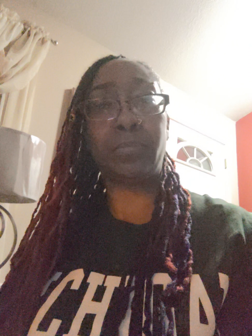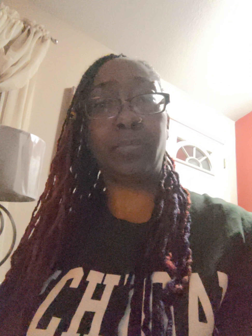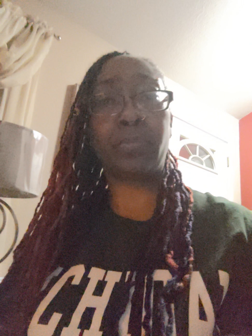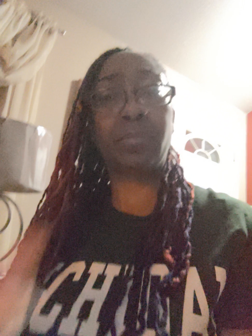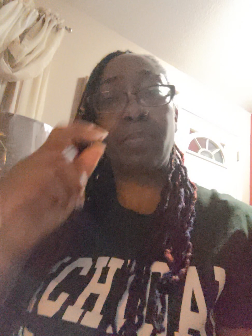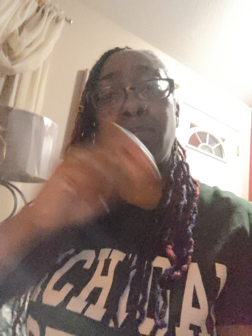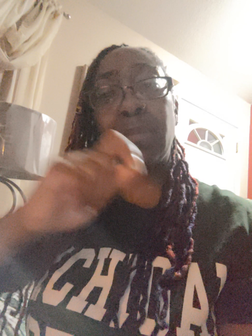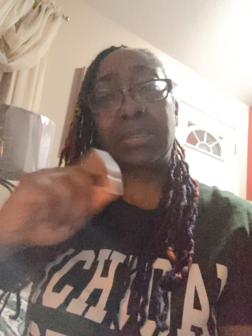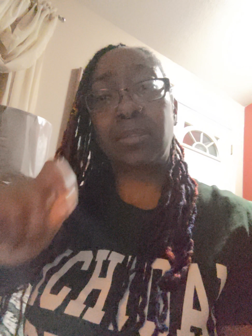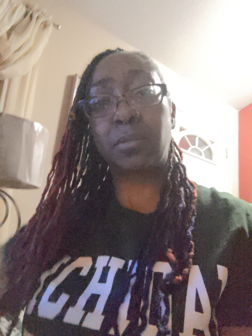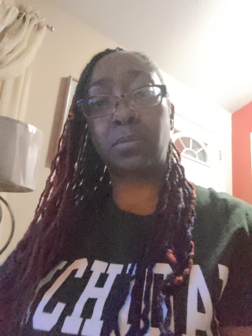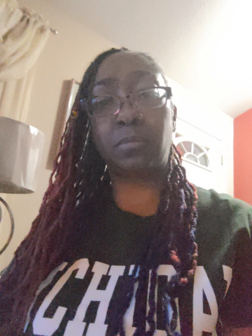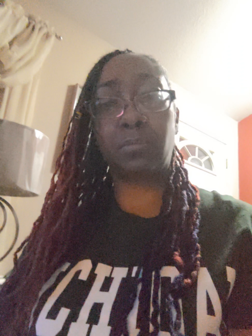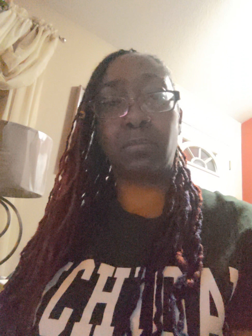pencil